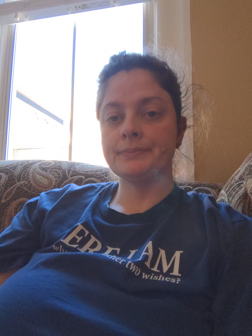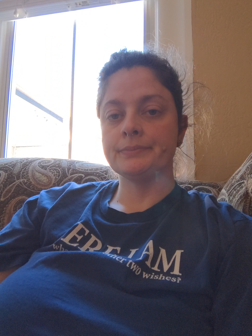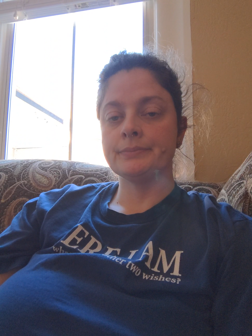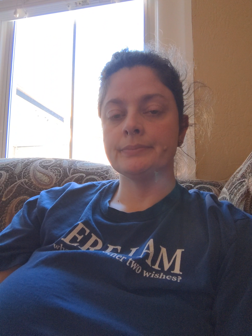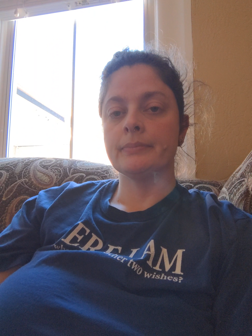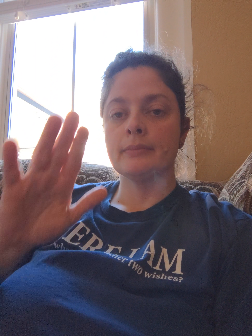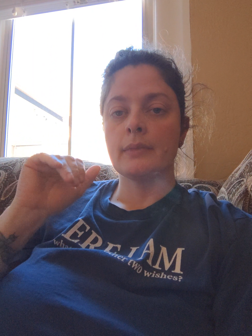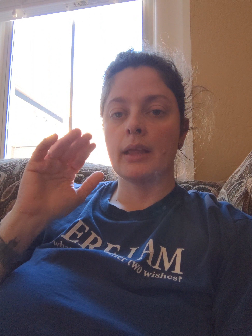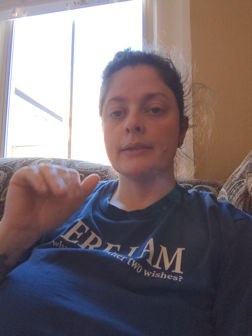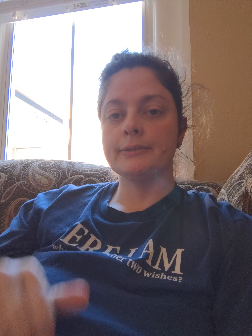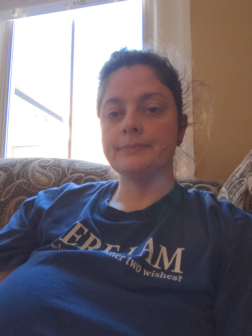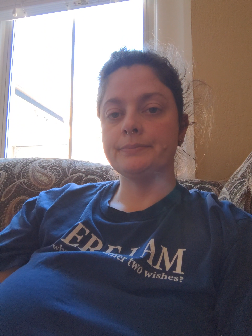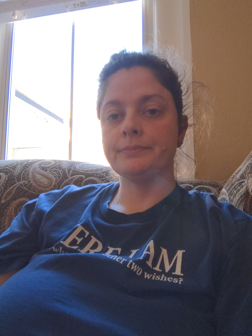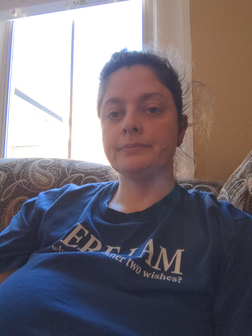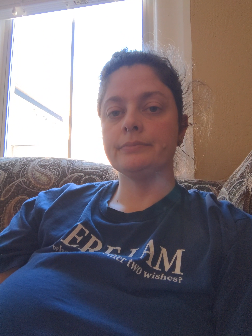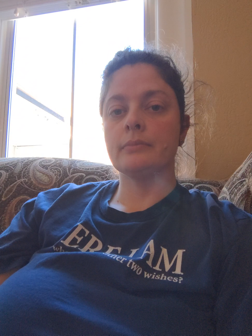bye